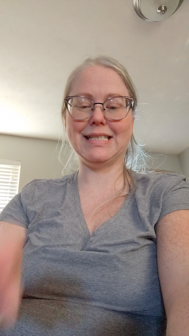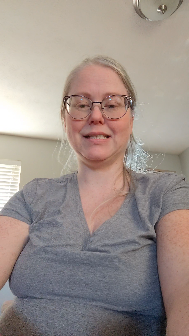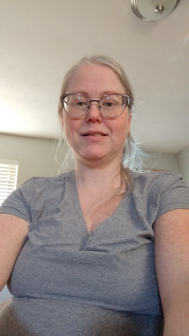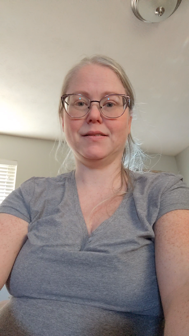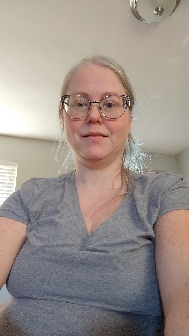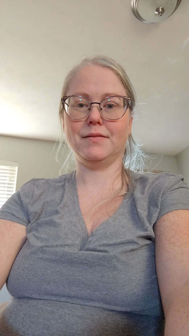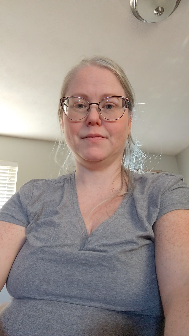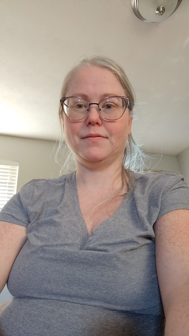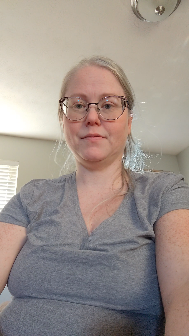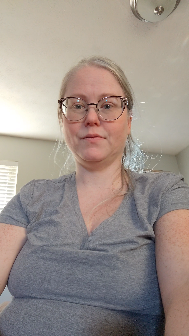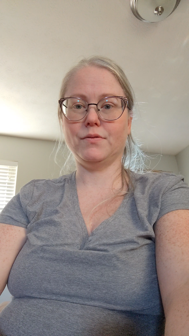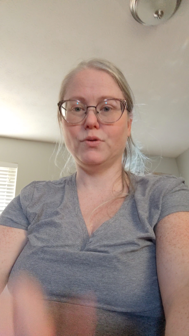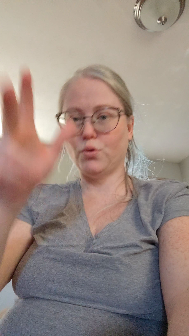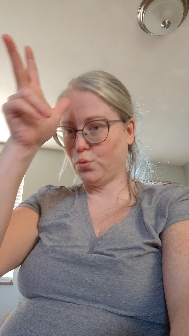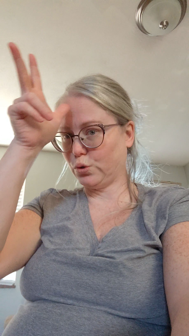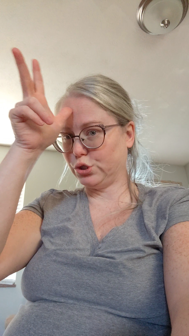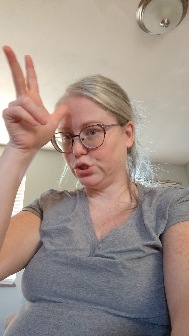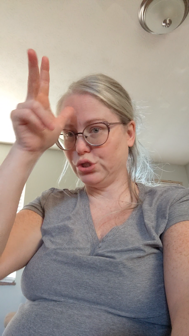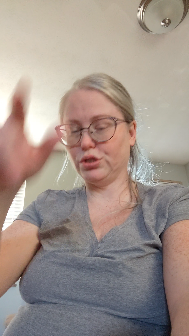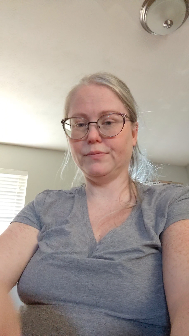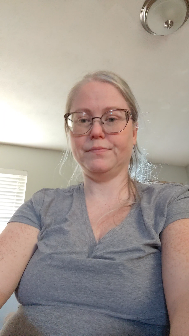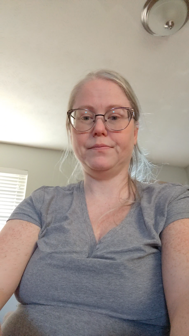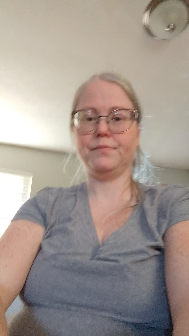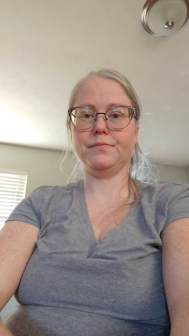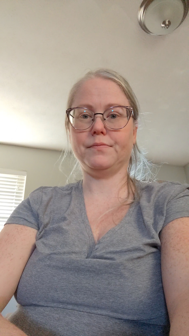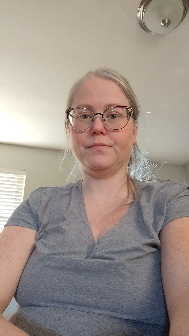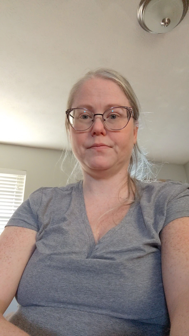rooster